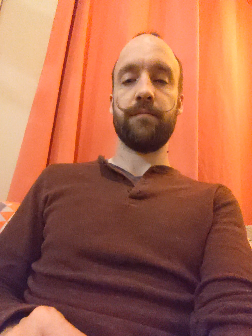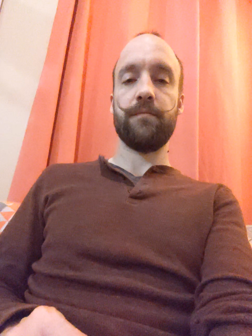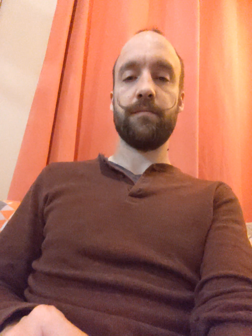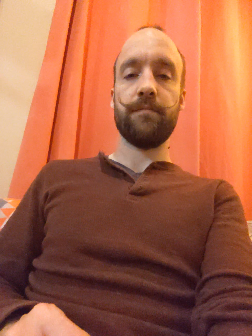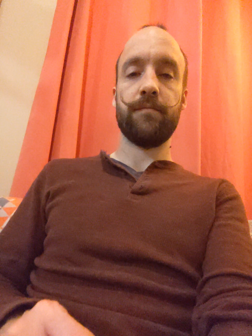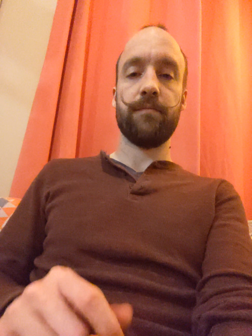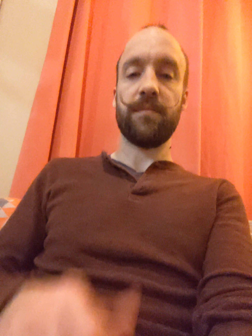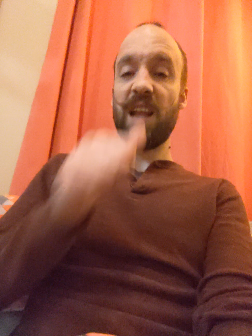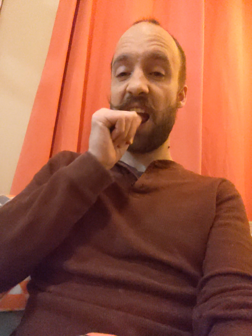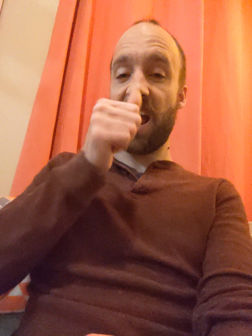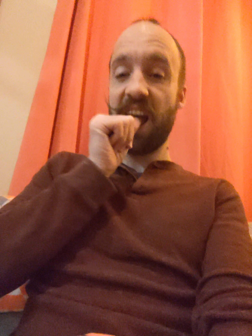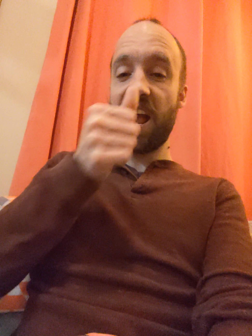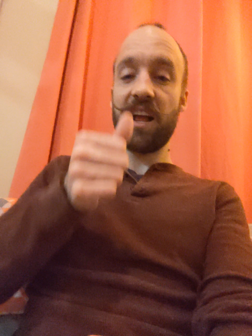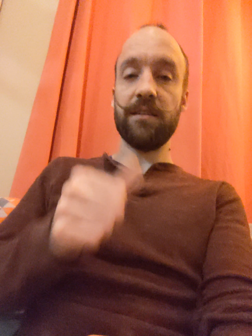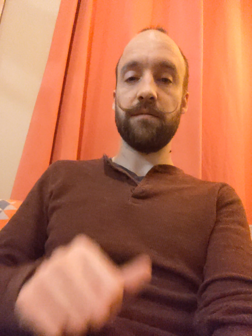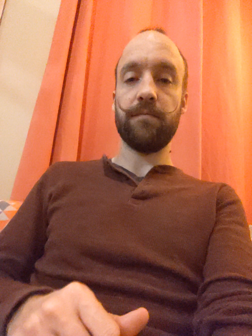nuts